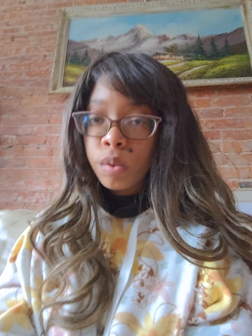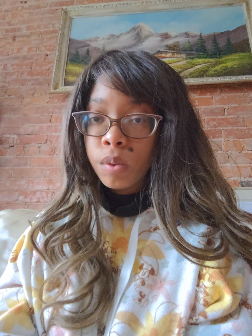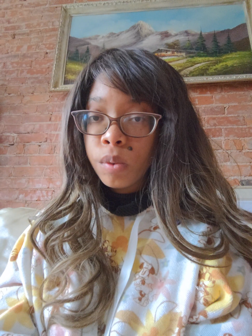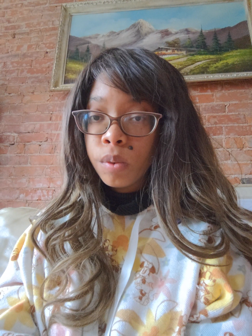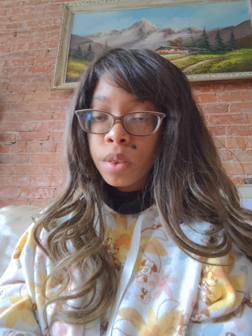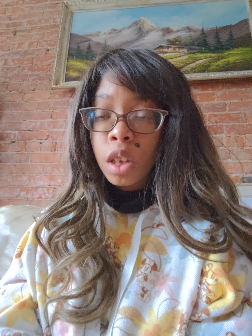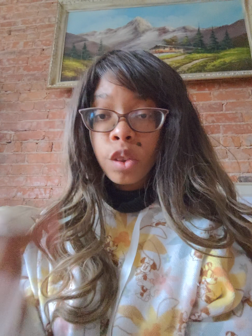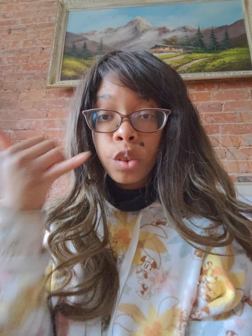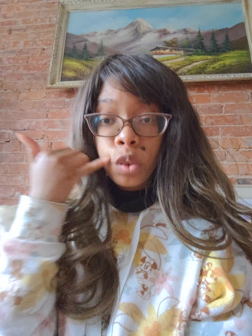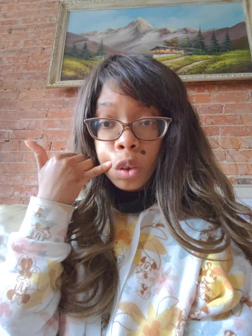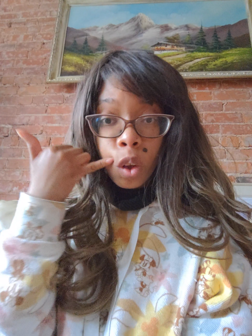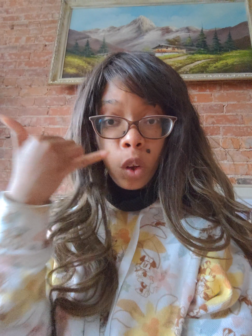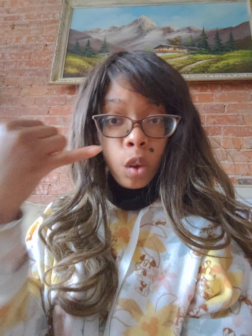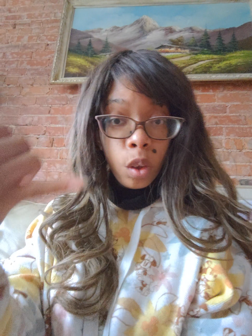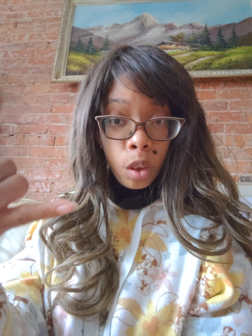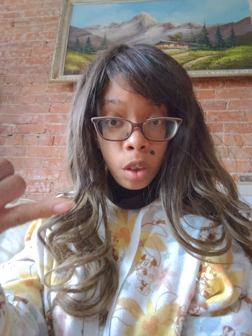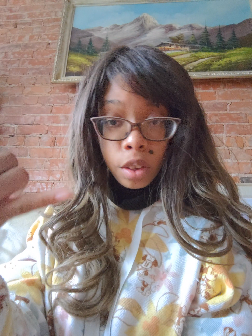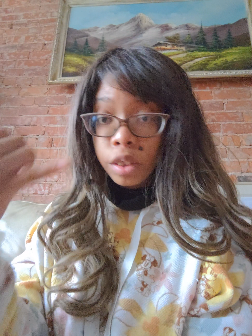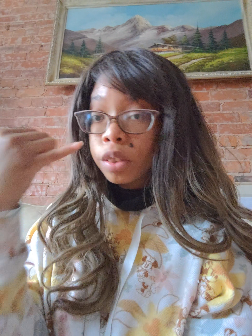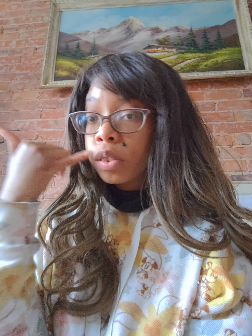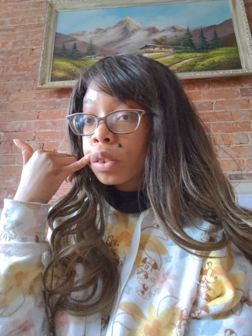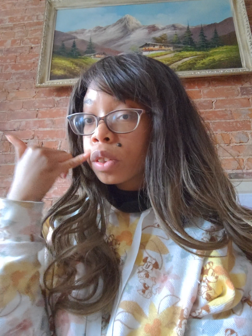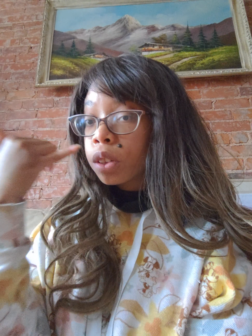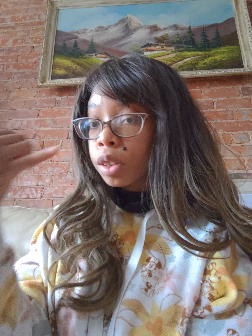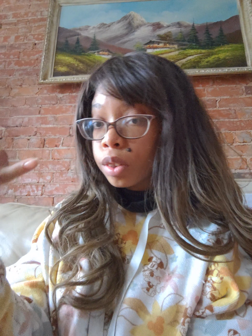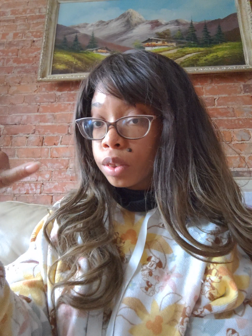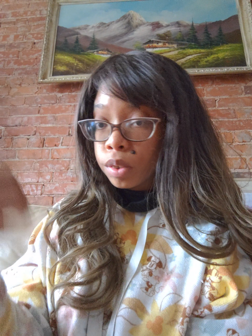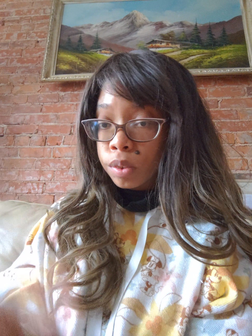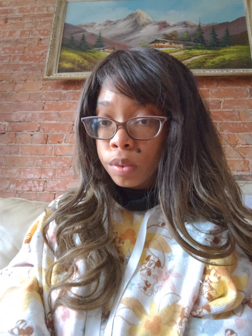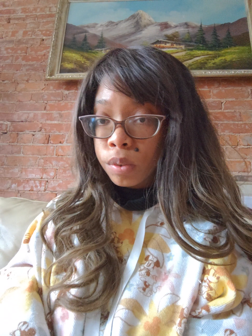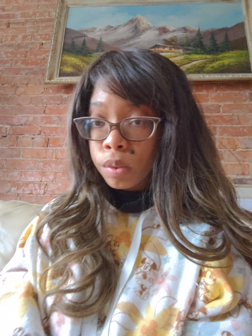call on the phone